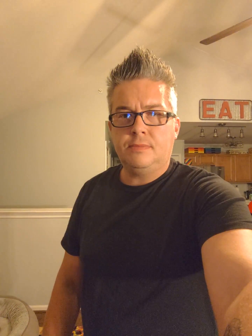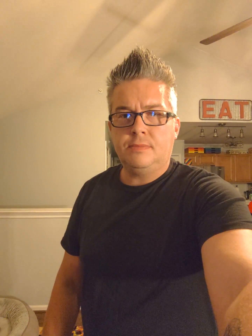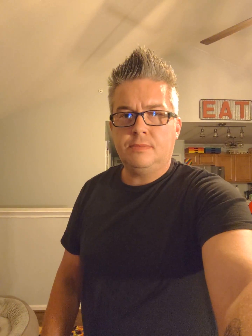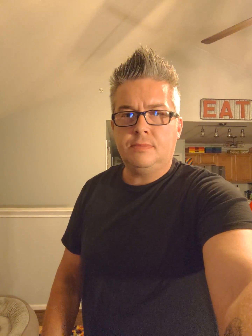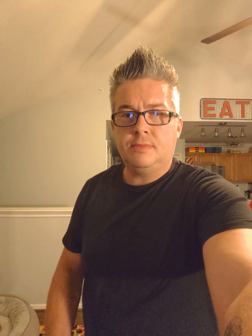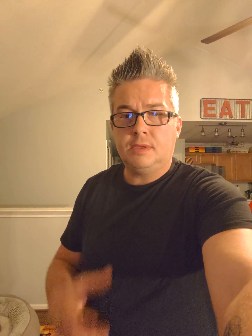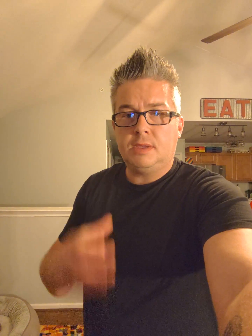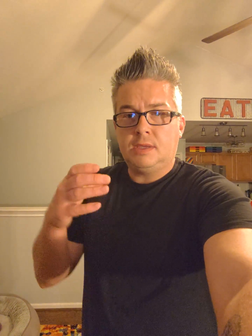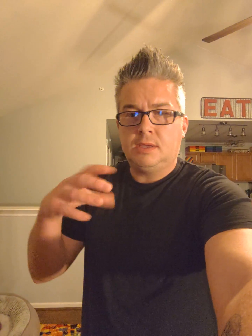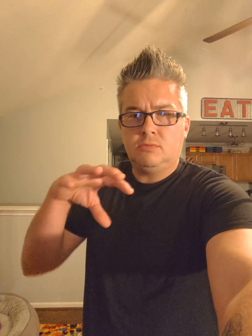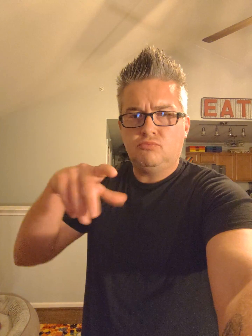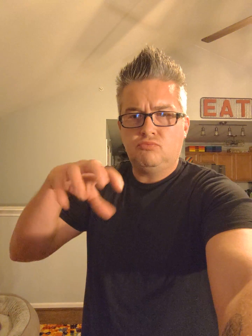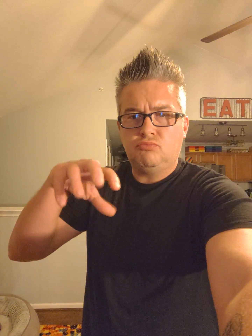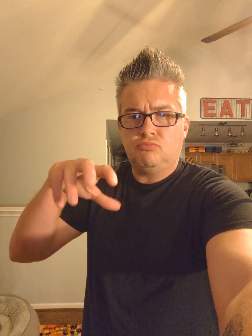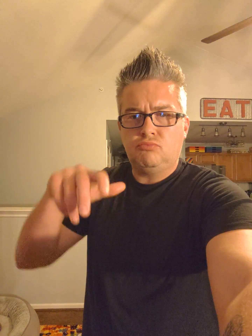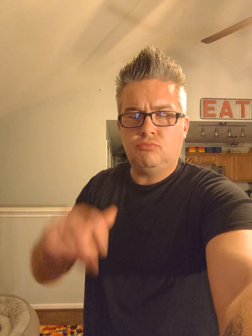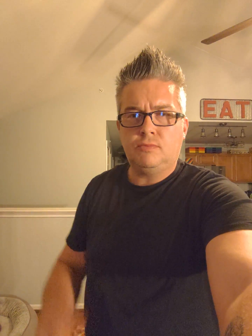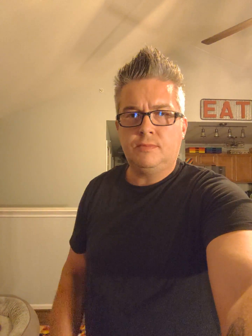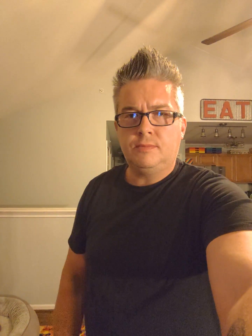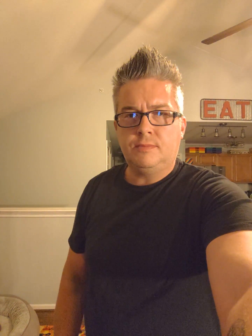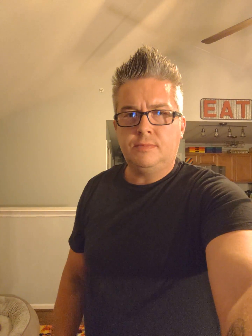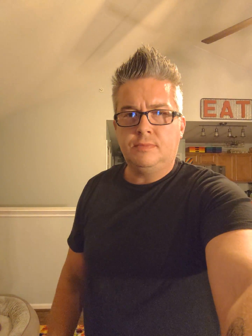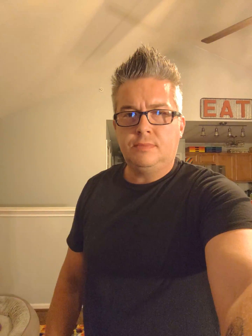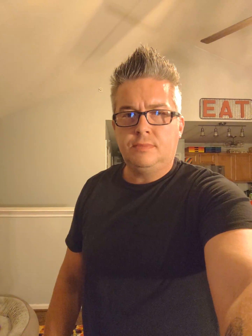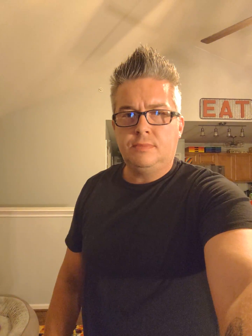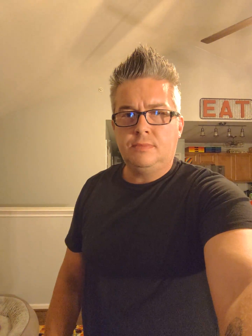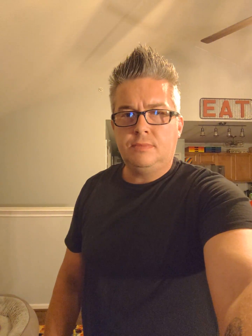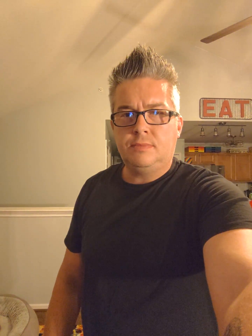jar